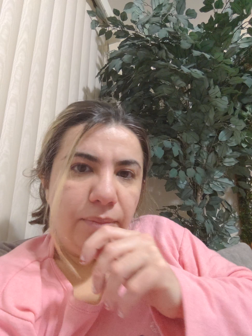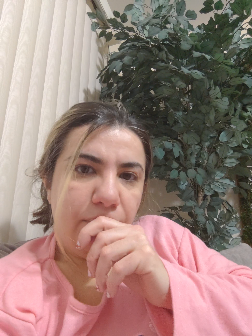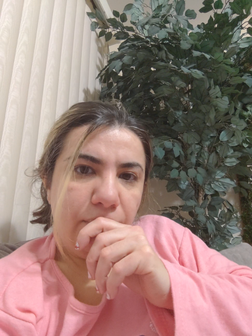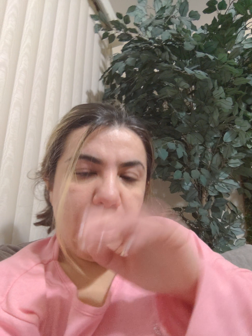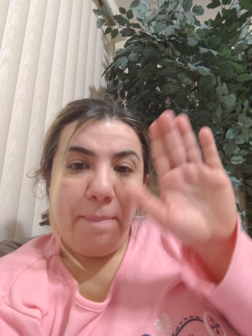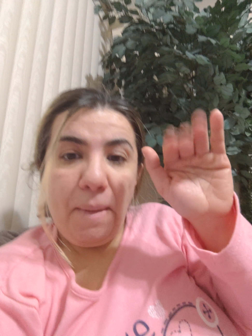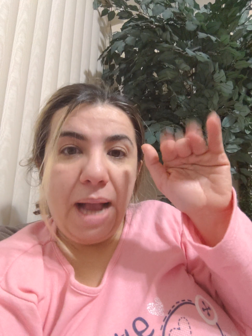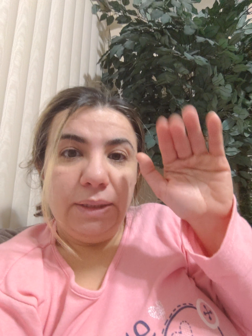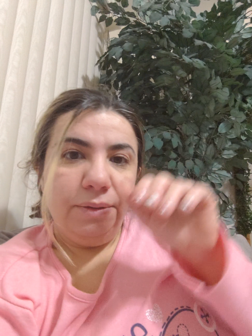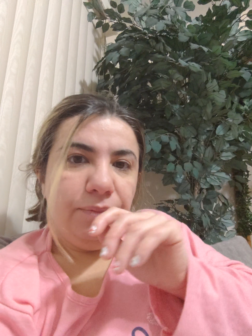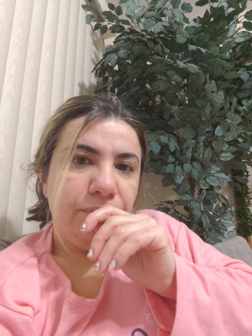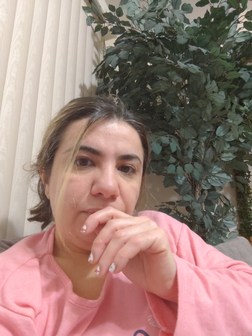bye